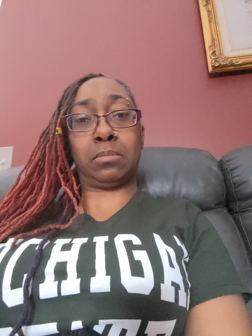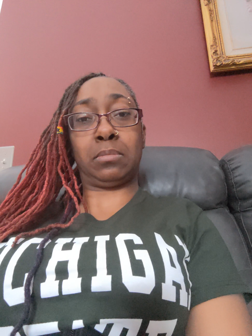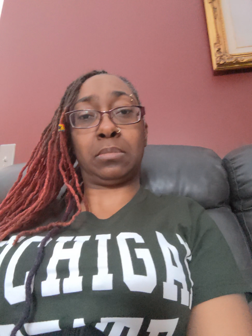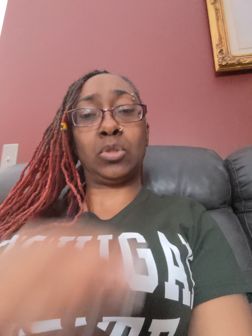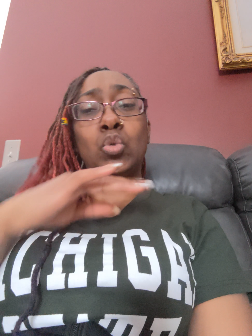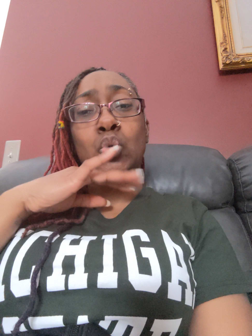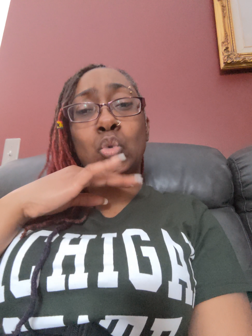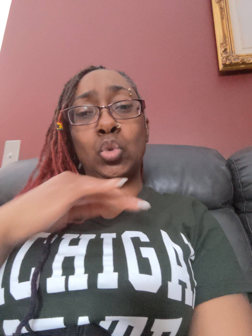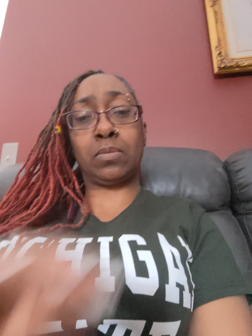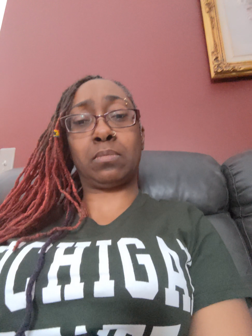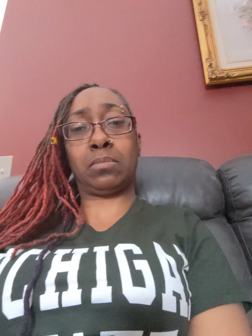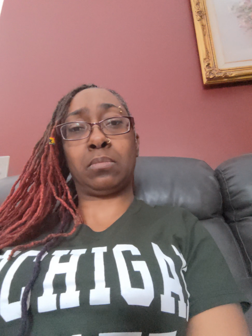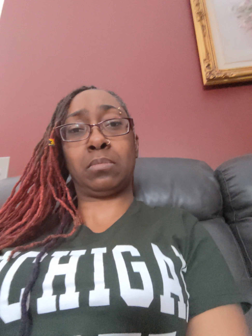dirty